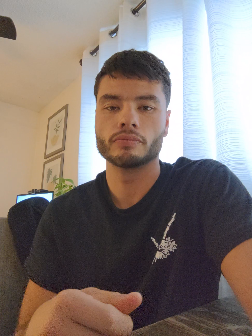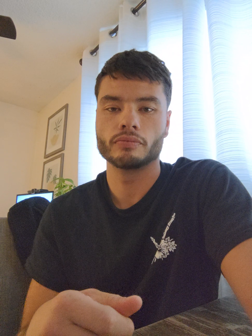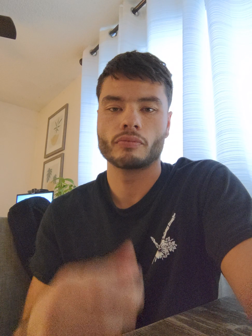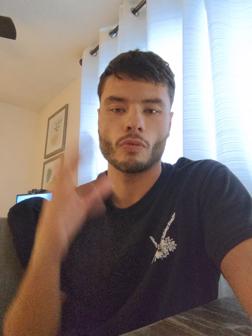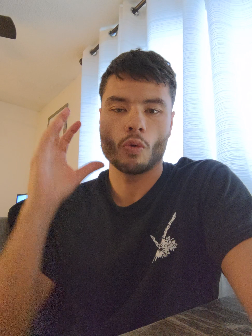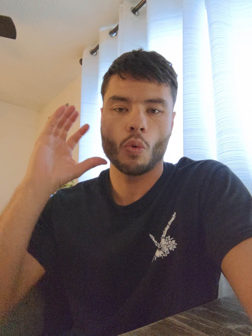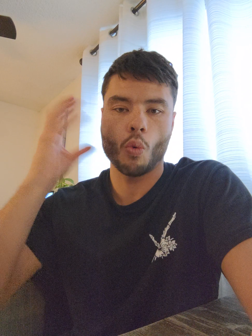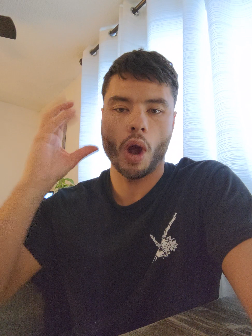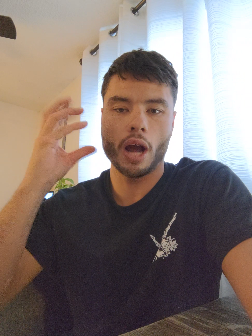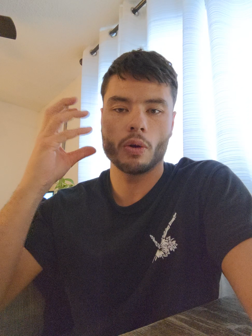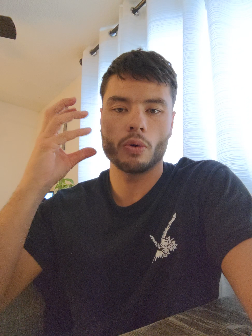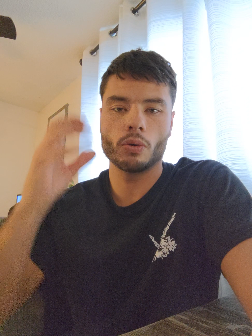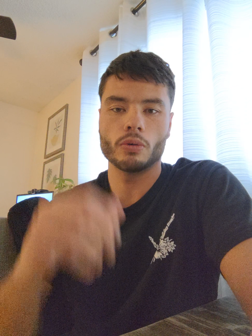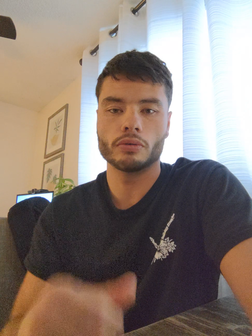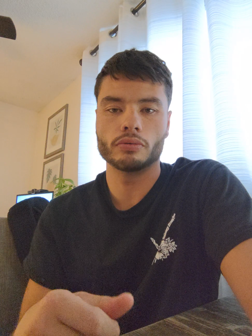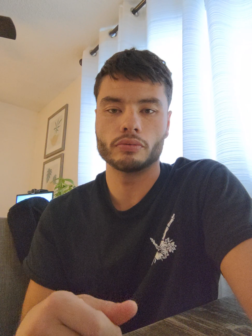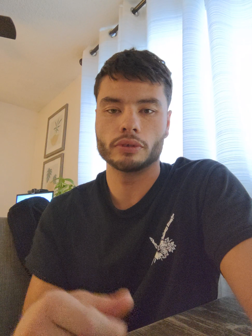radio